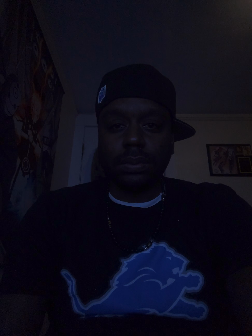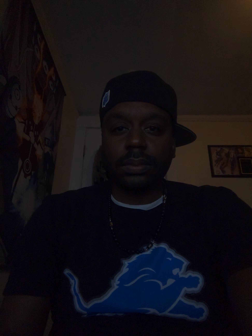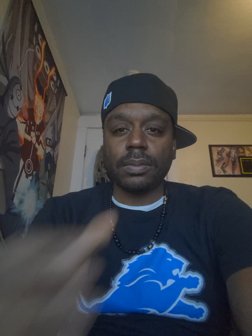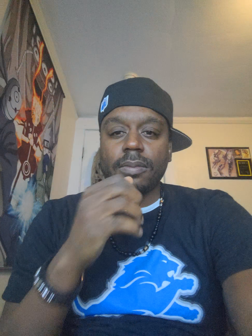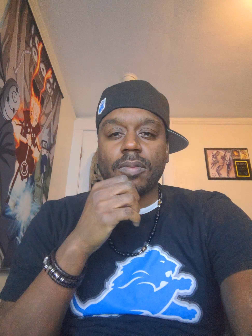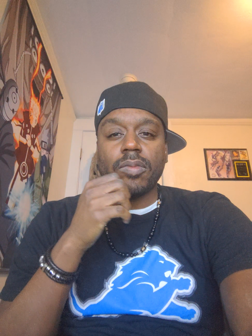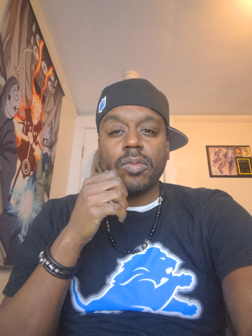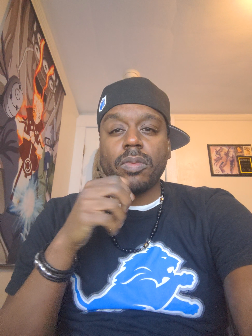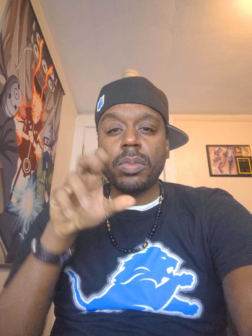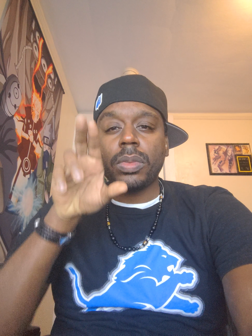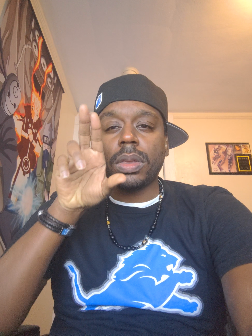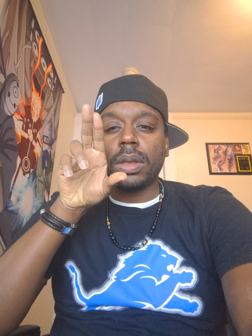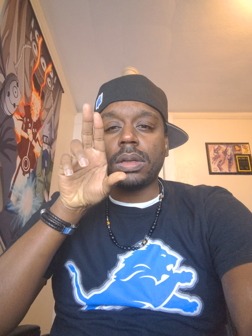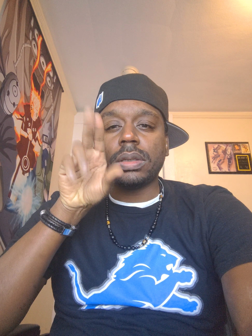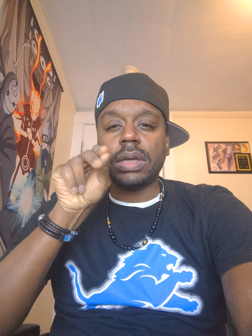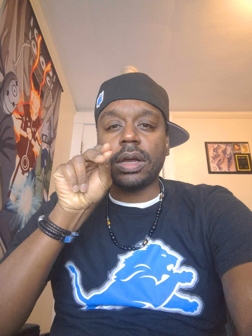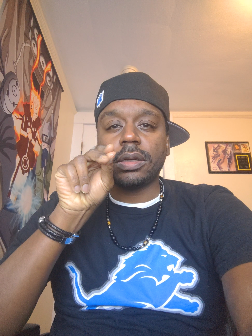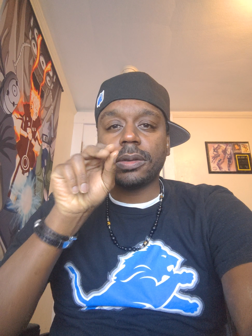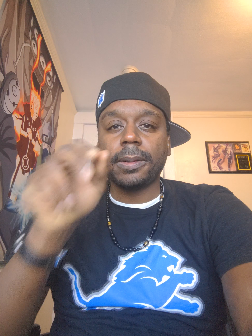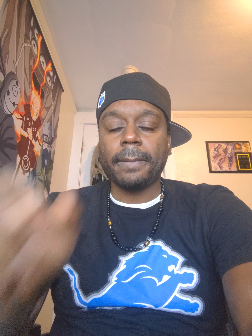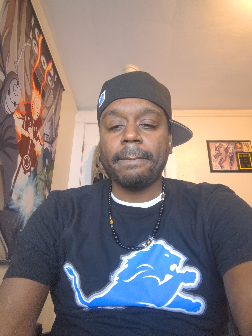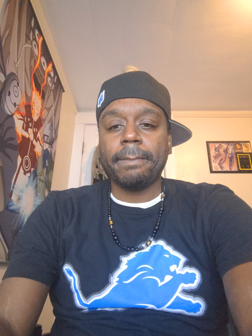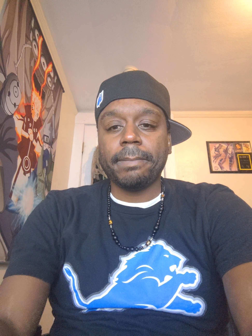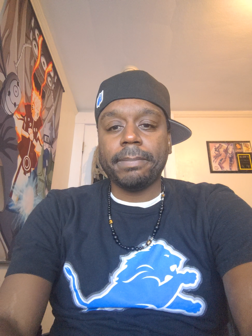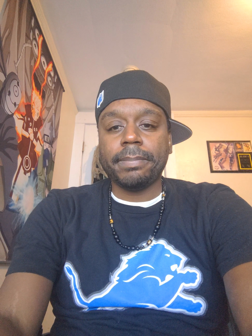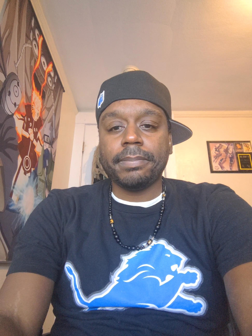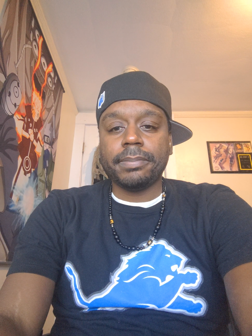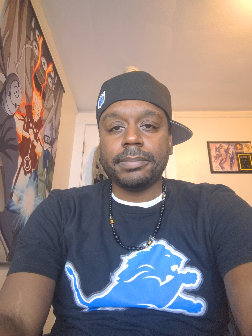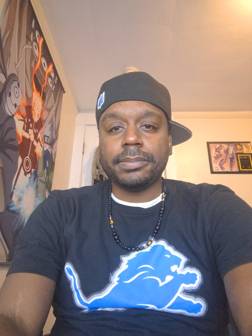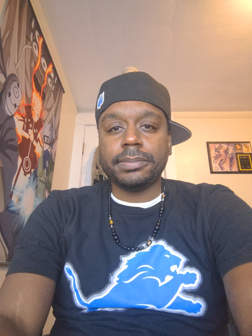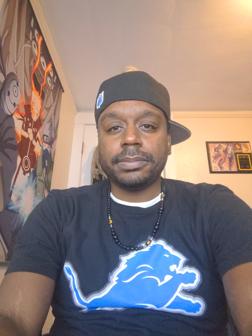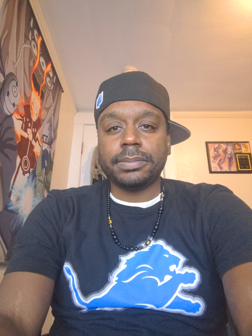duck